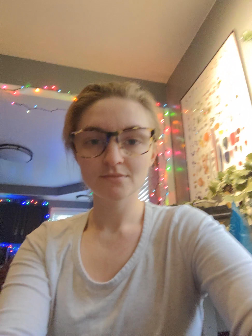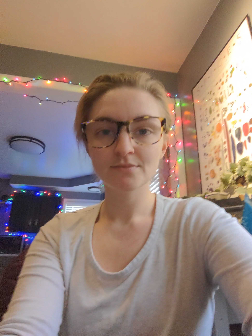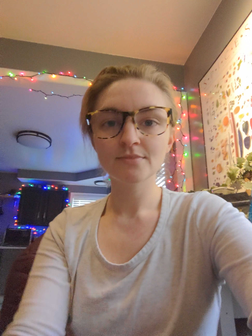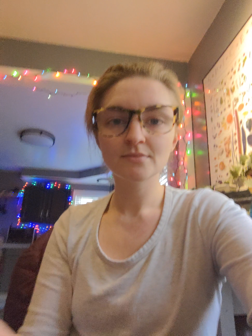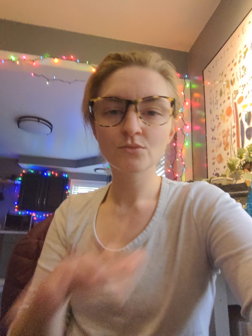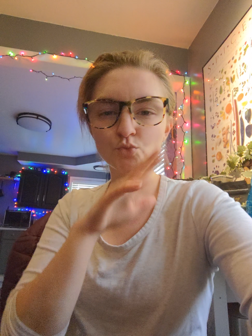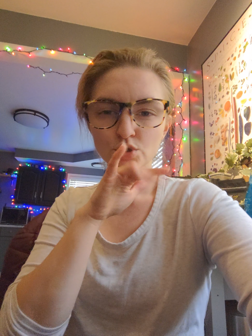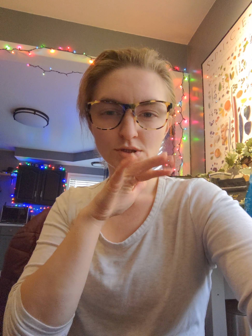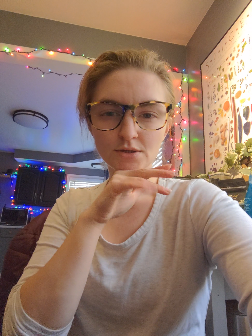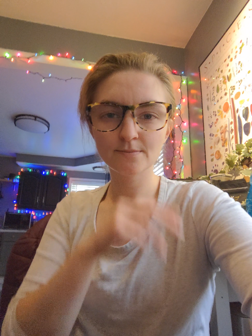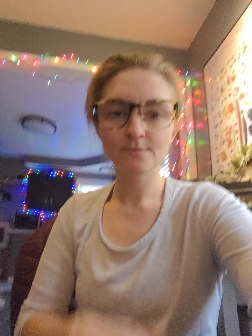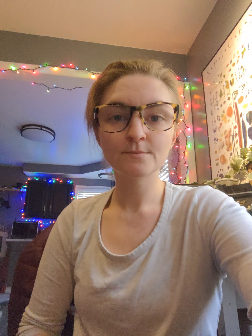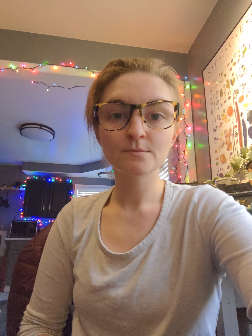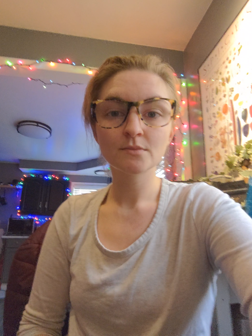dirty